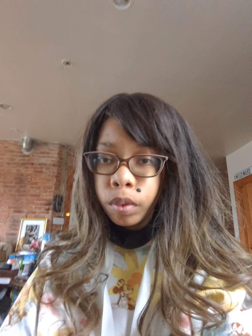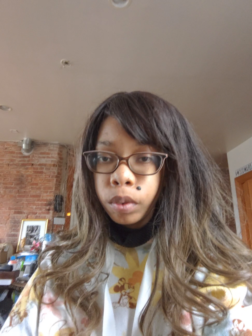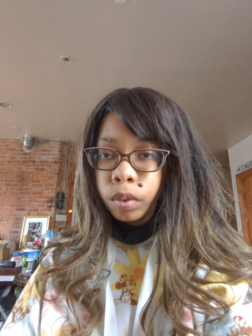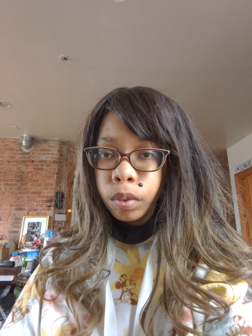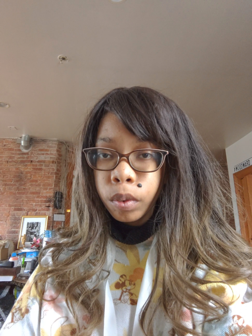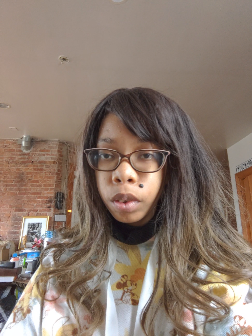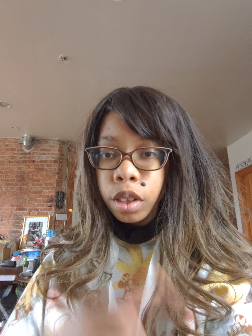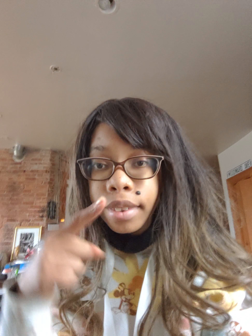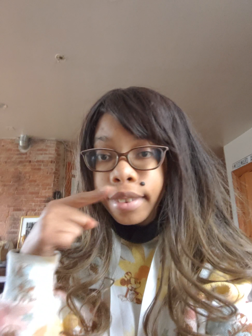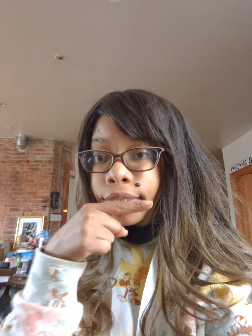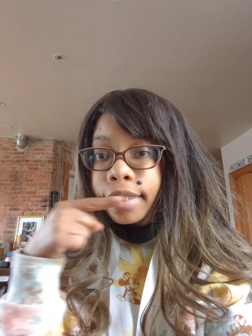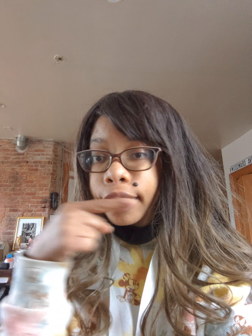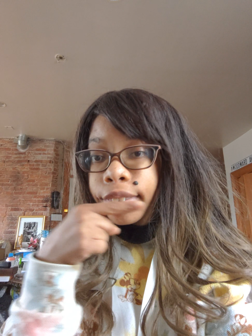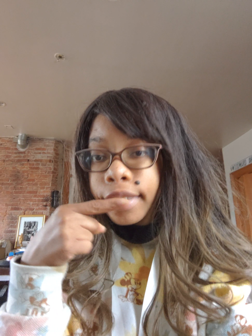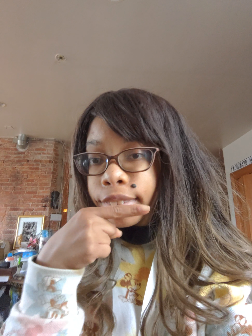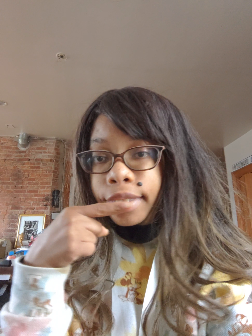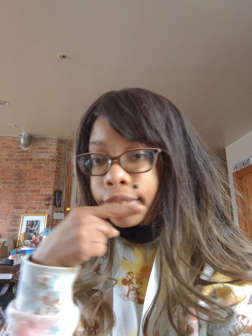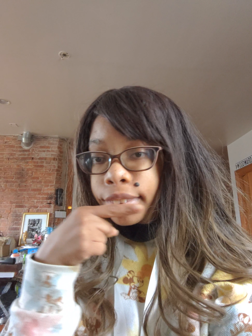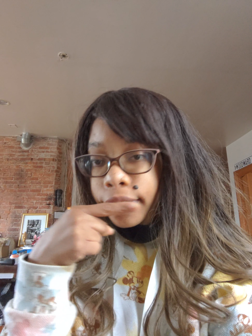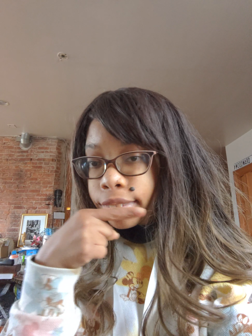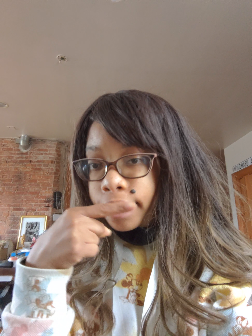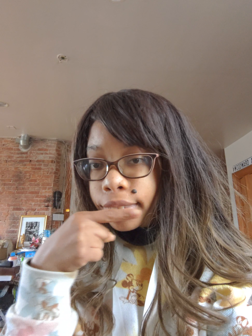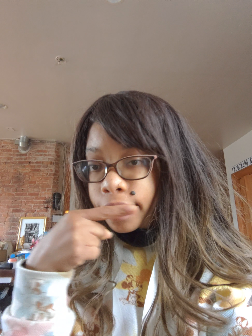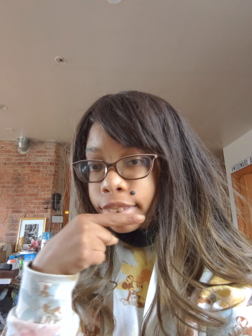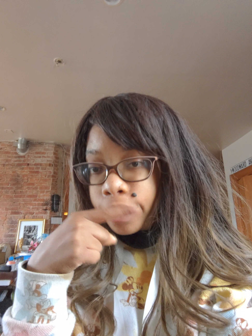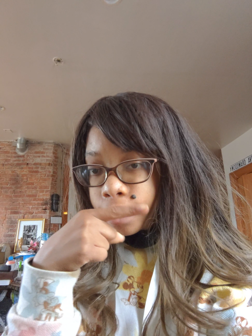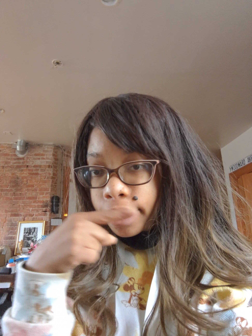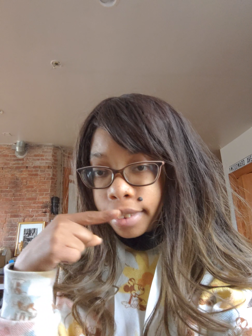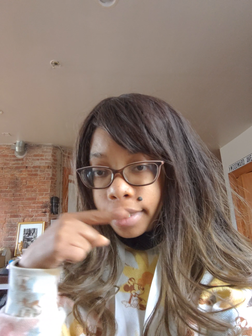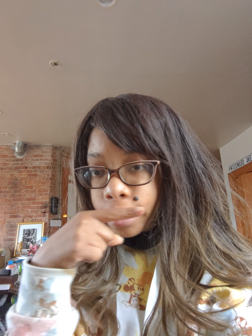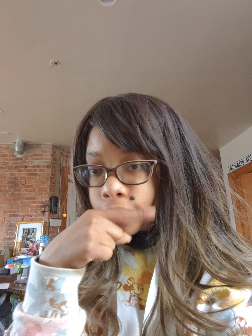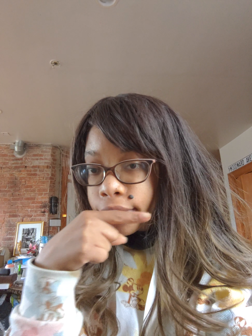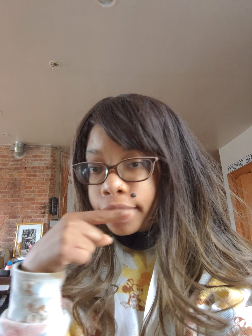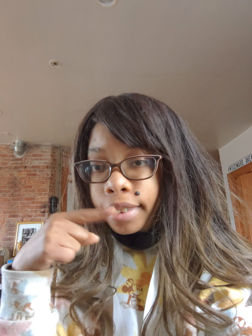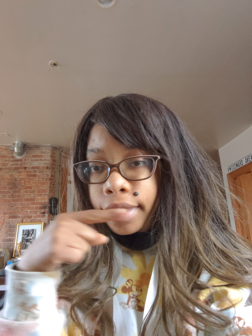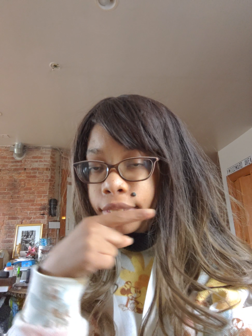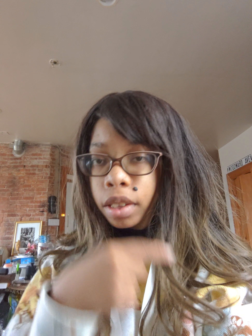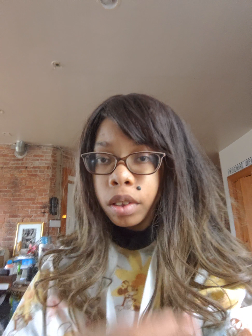toothbrush